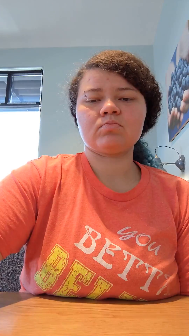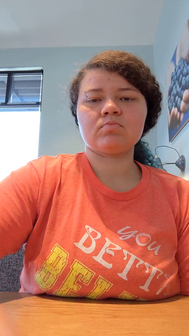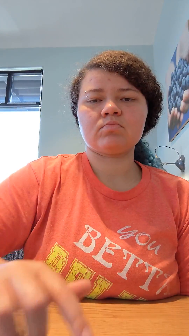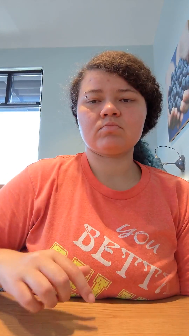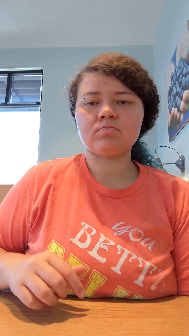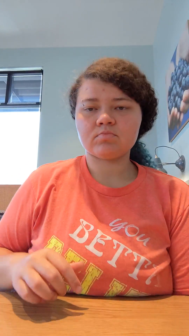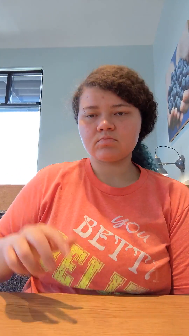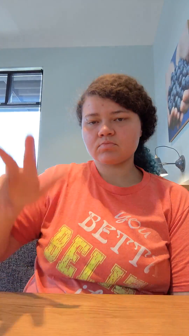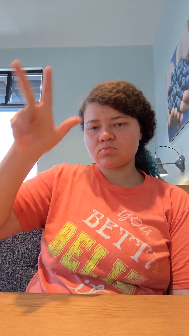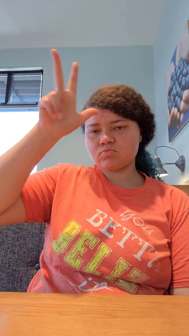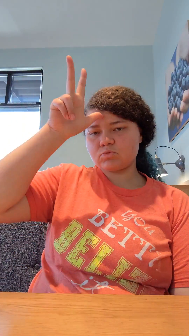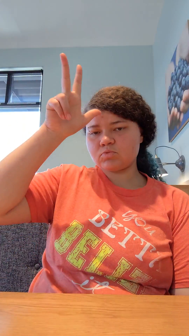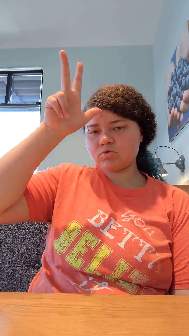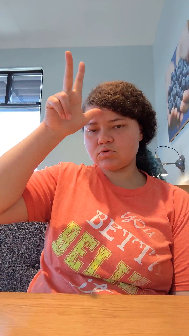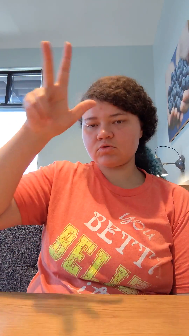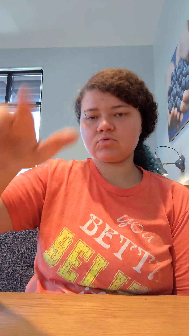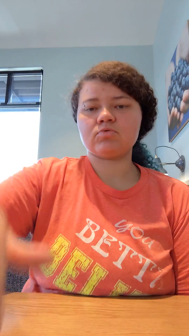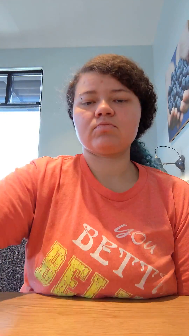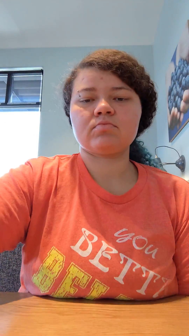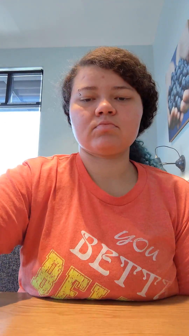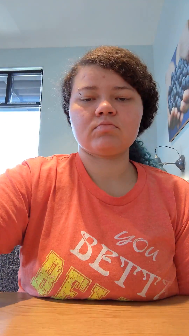rooster